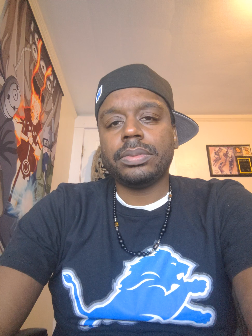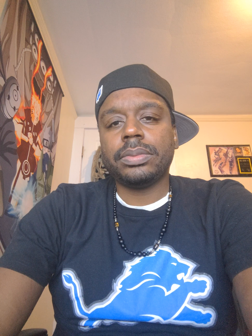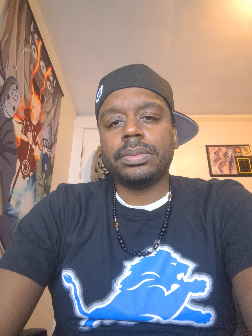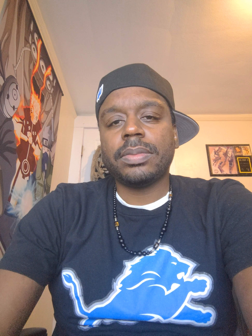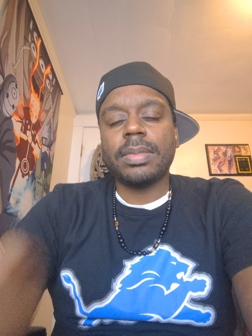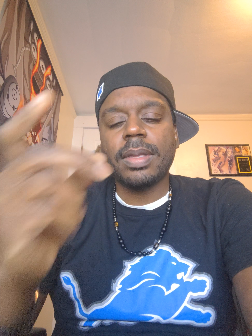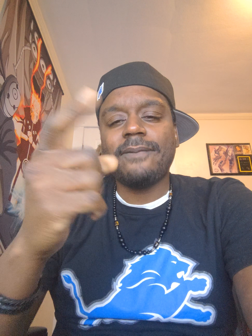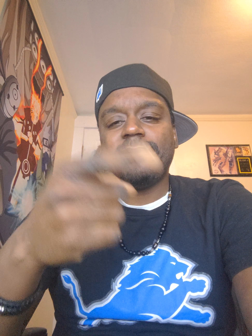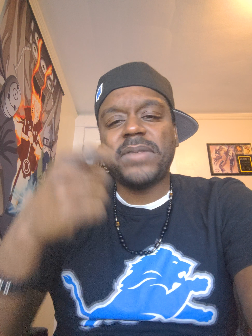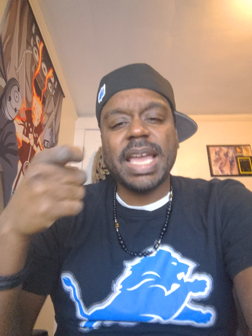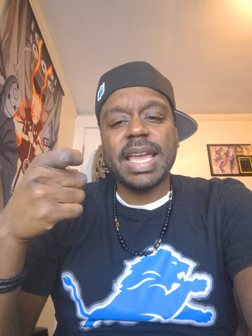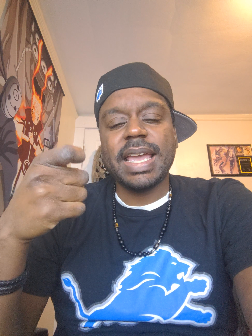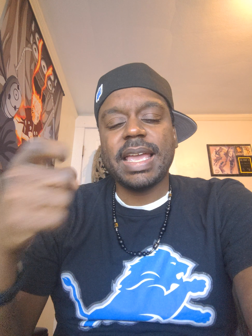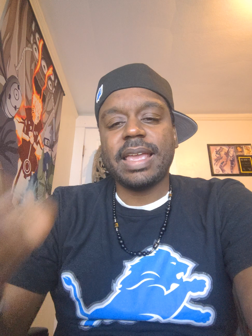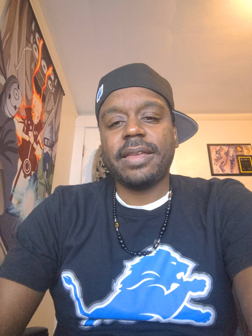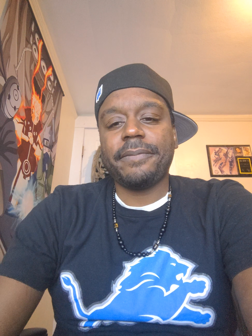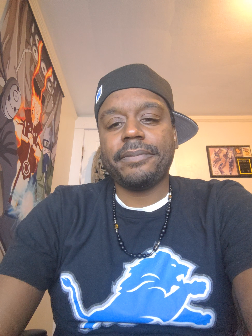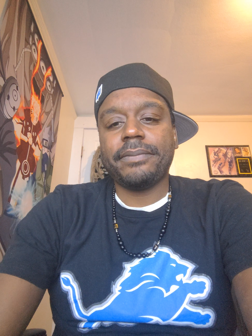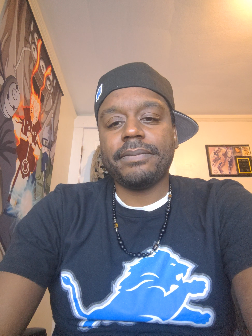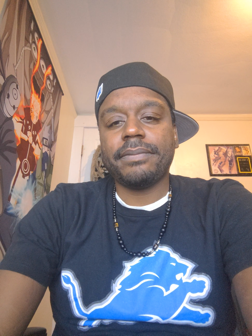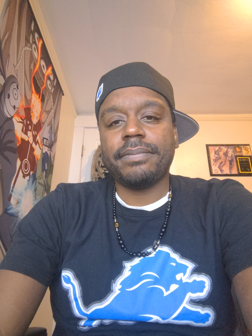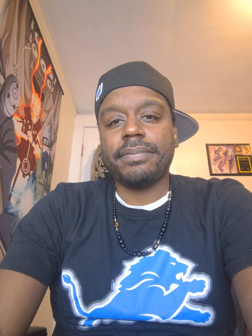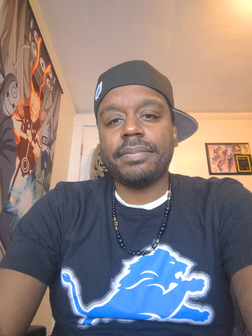fast